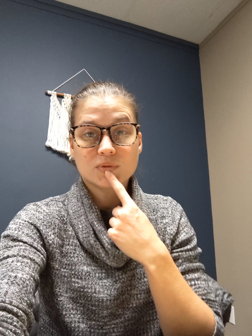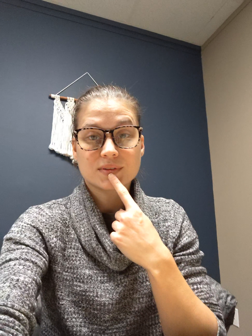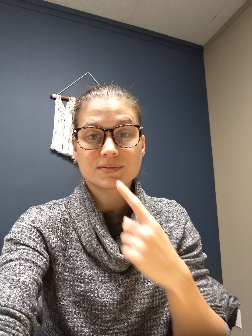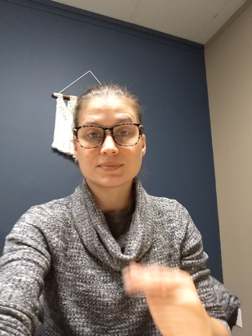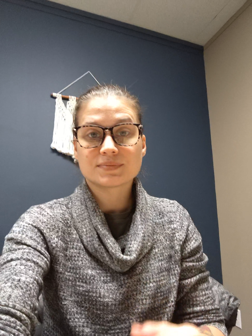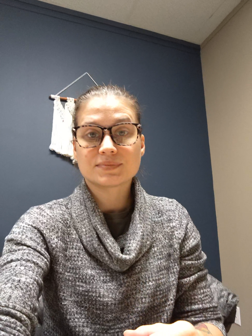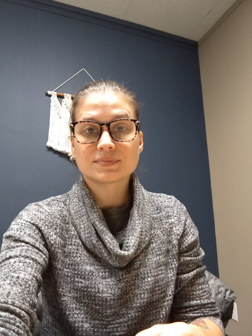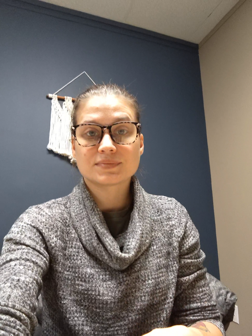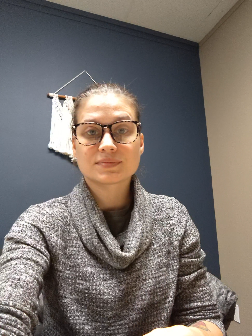mouth